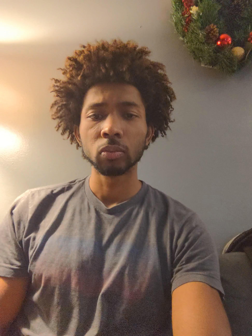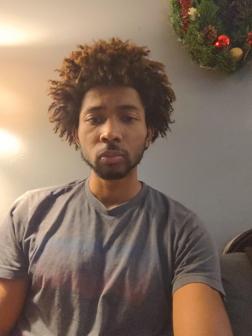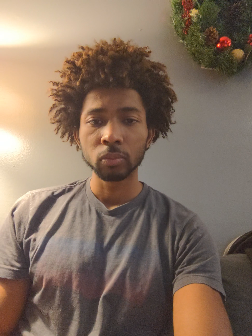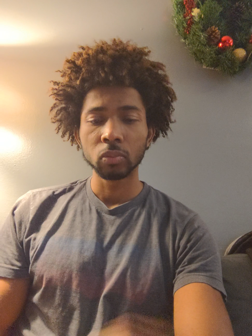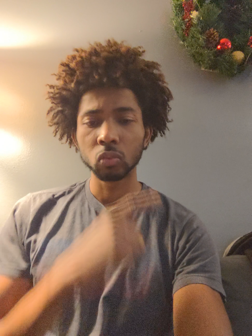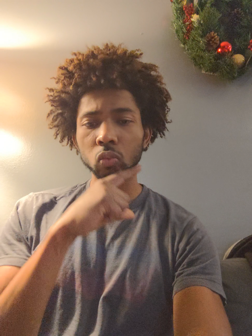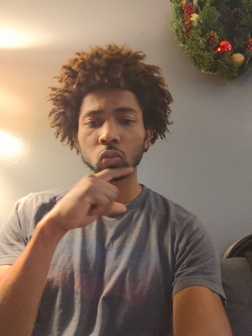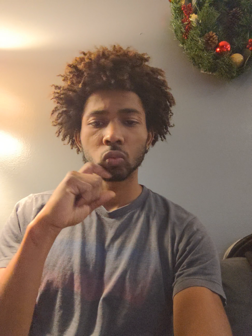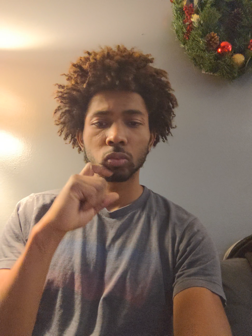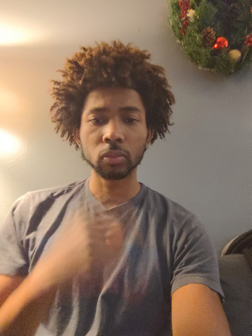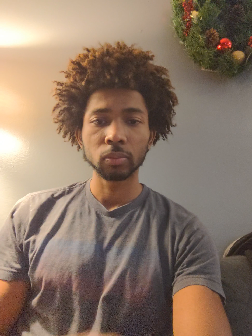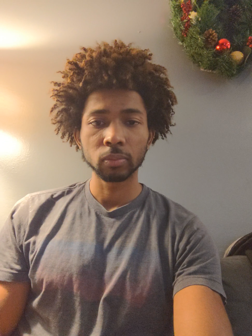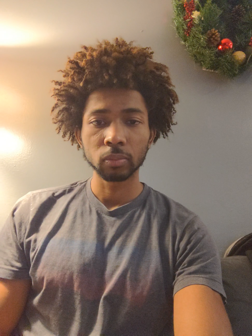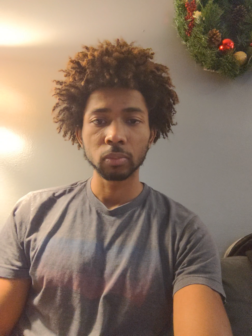dry